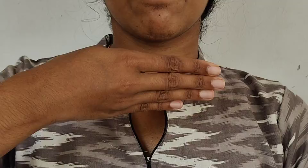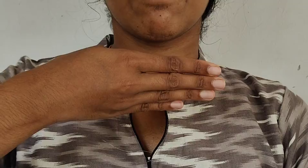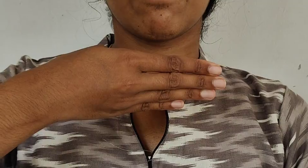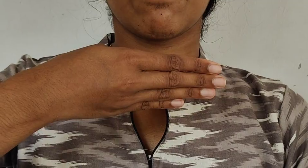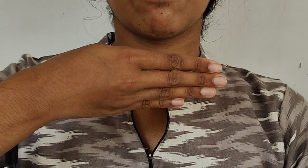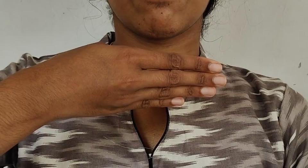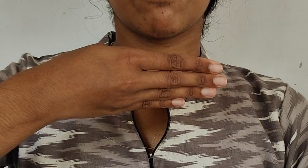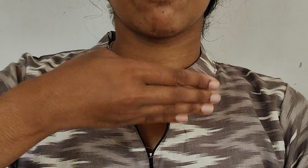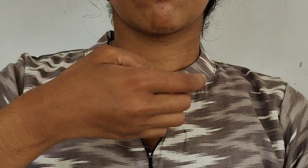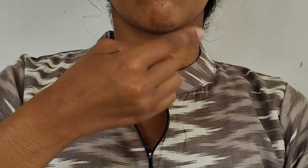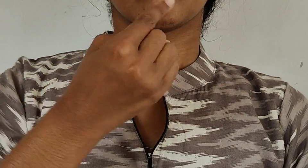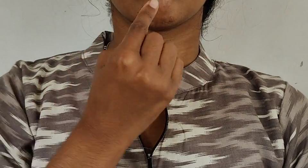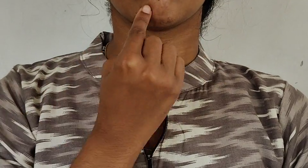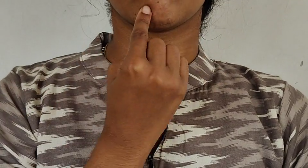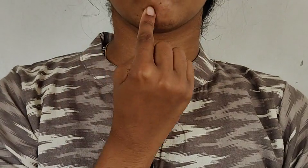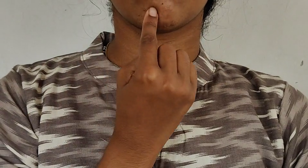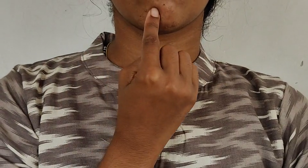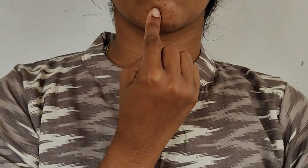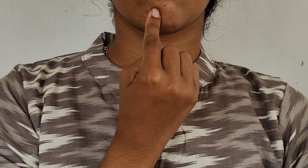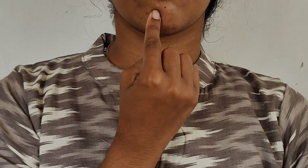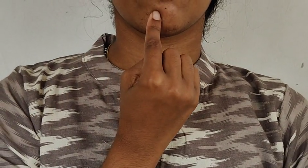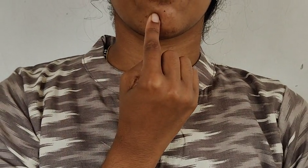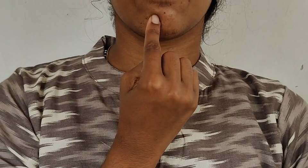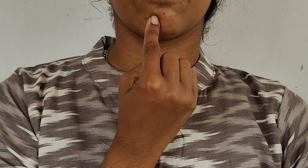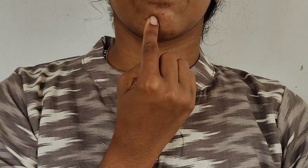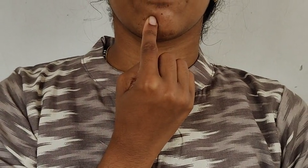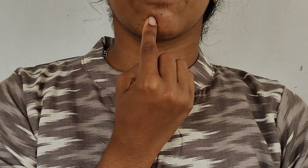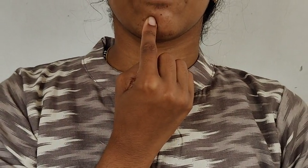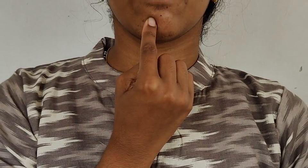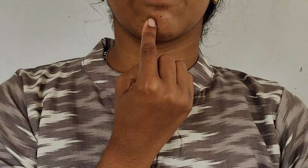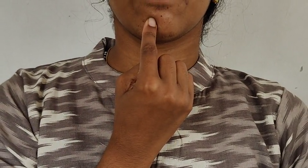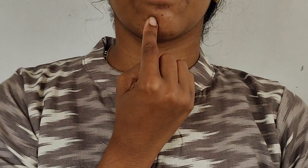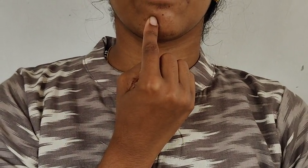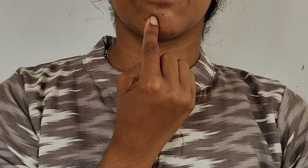അം